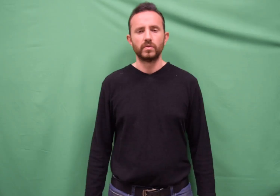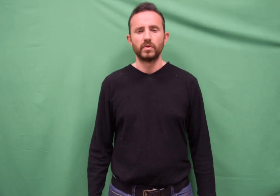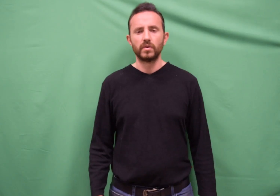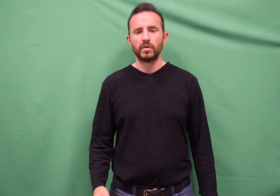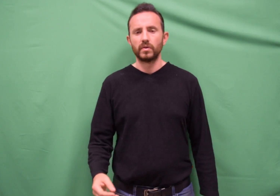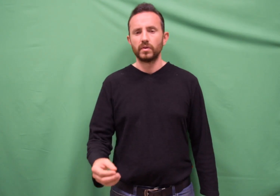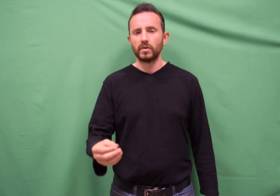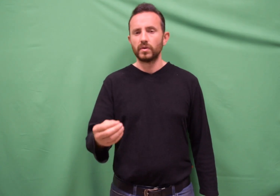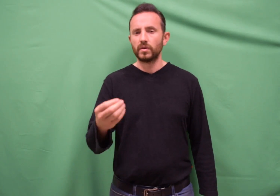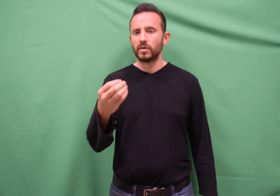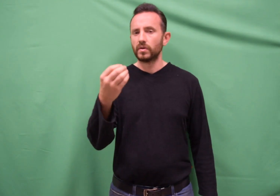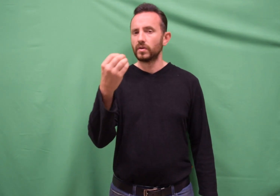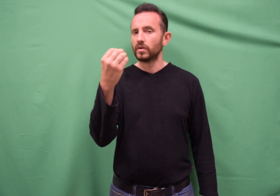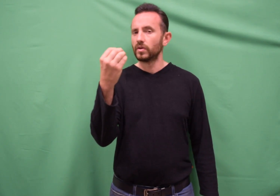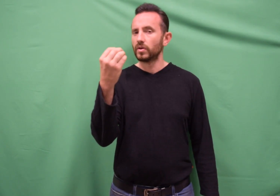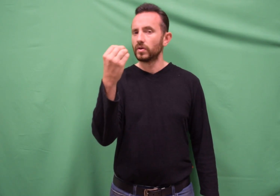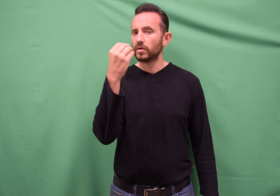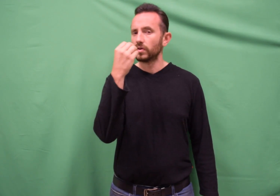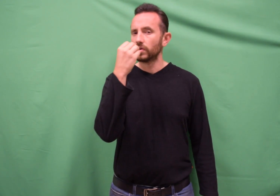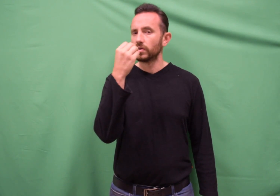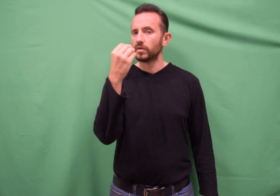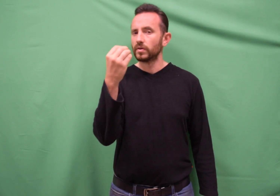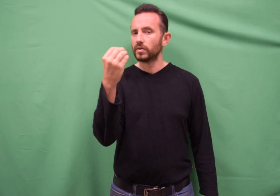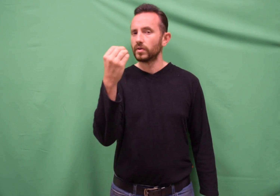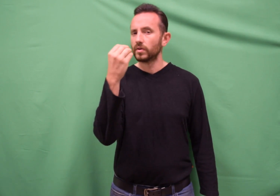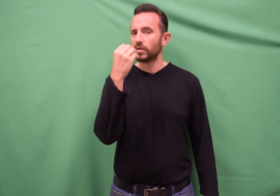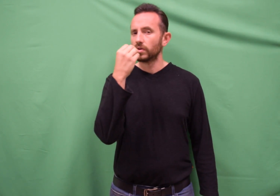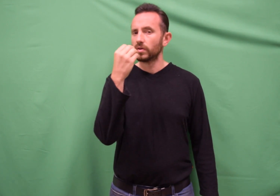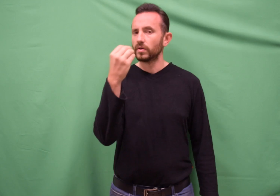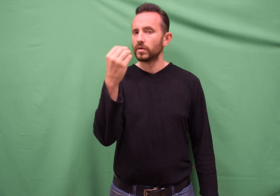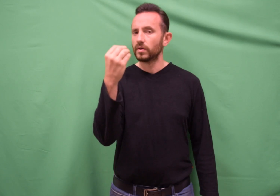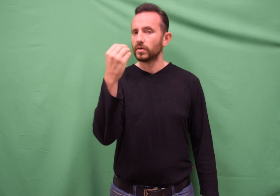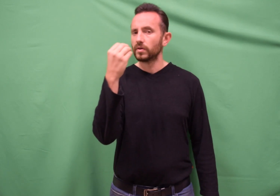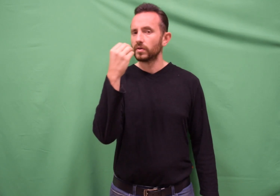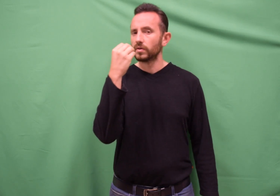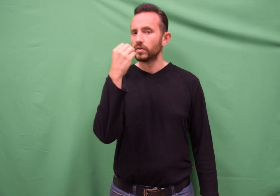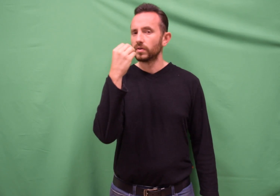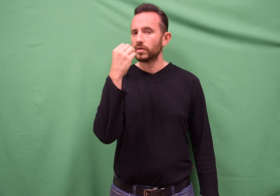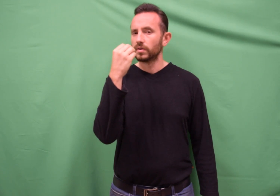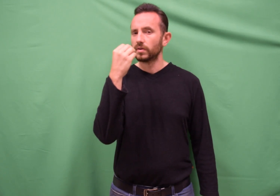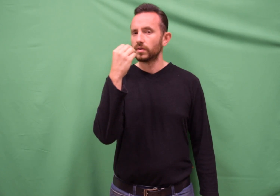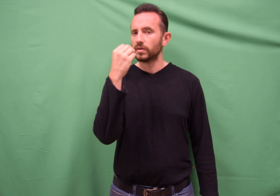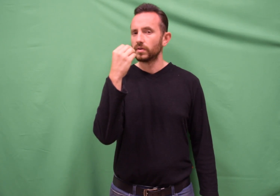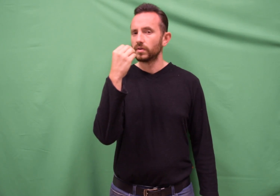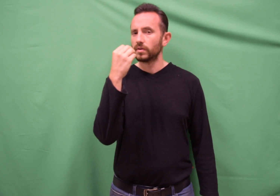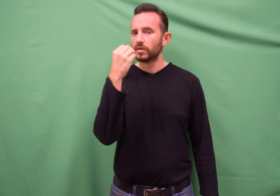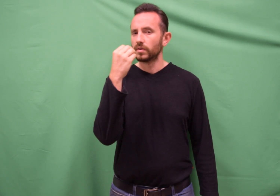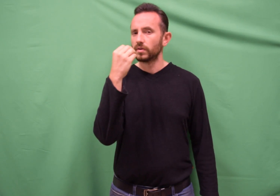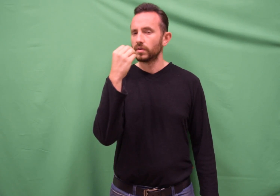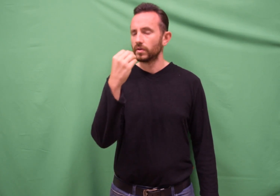comida